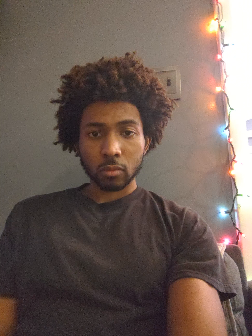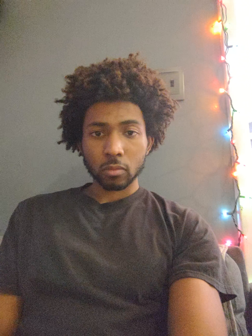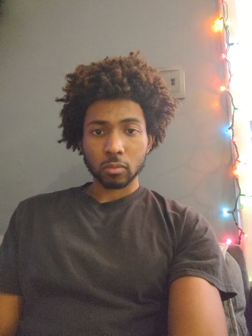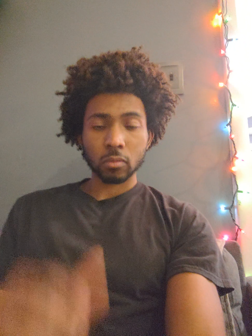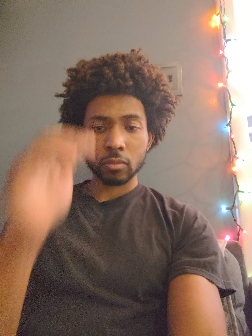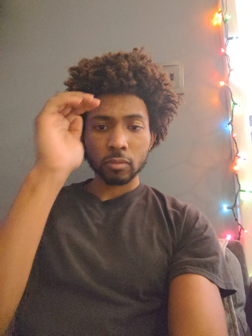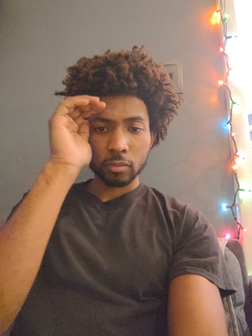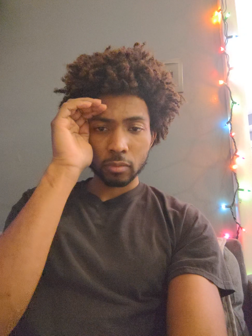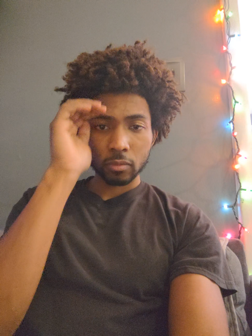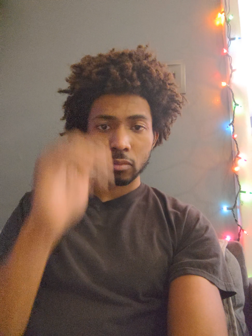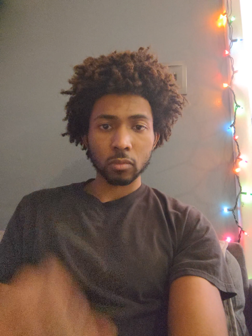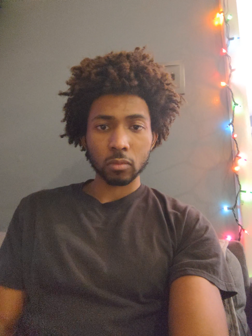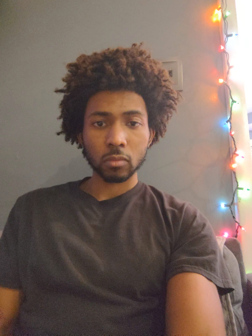listen